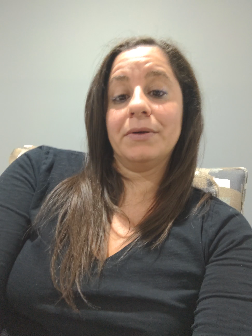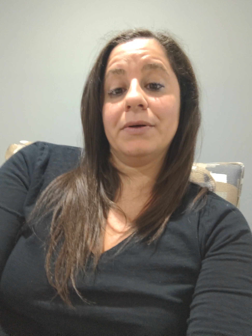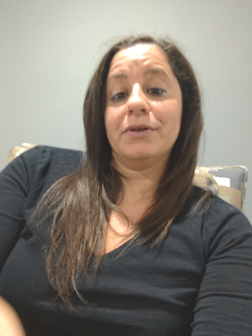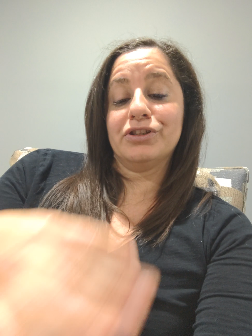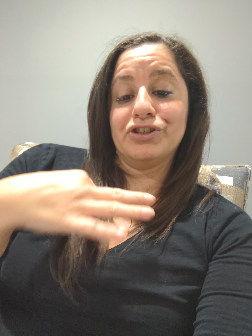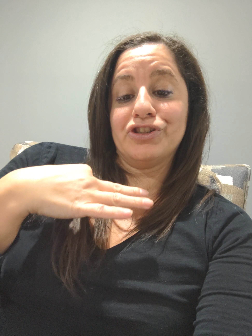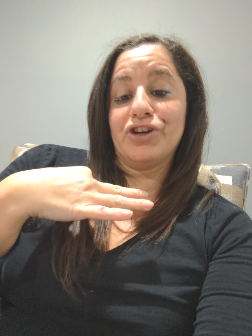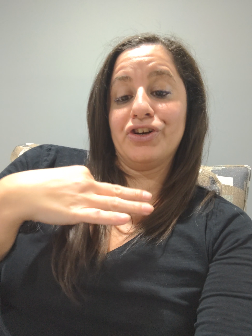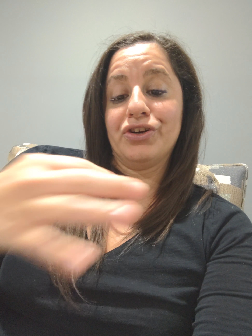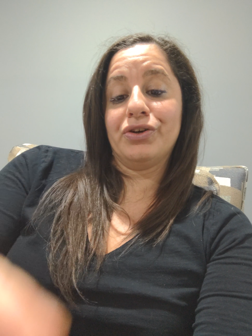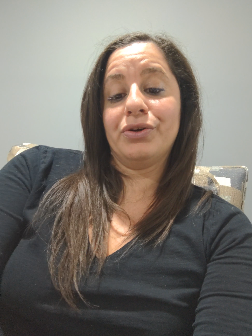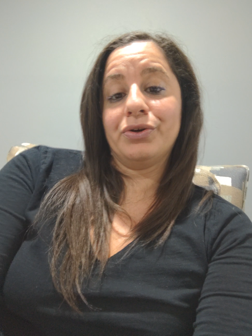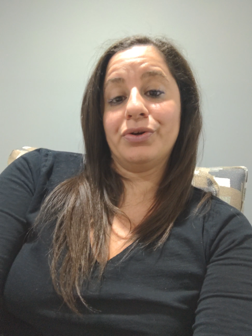shirt